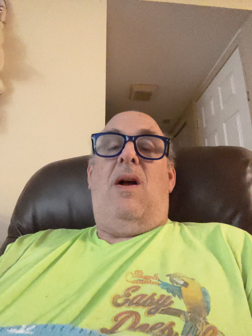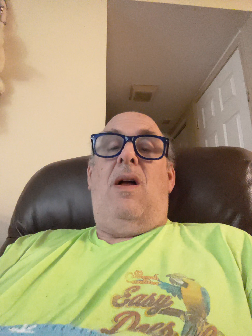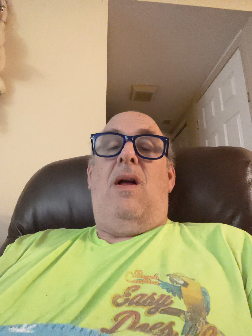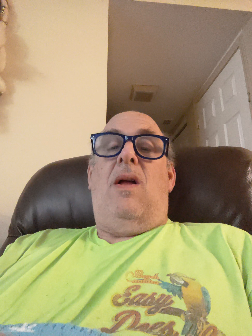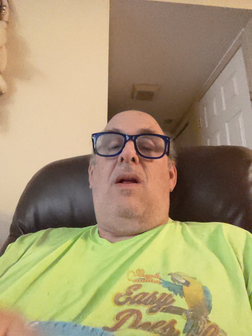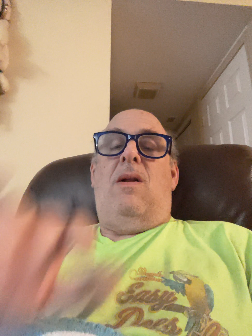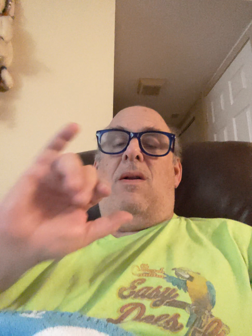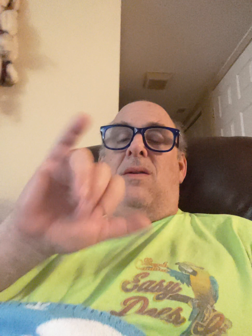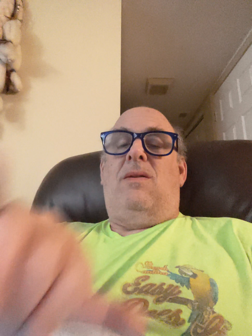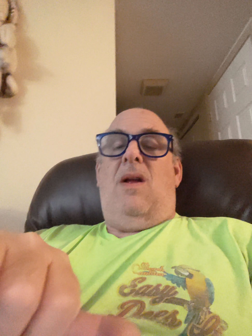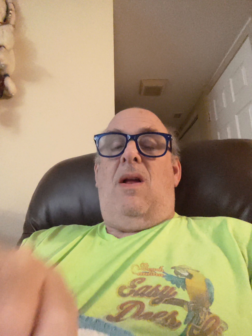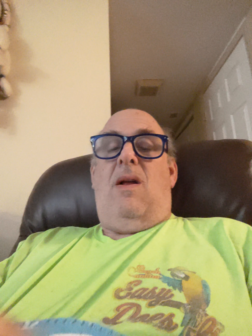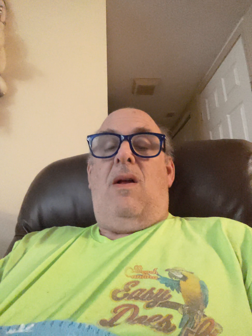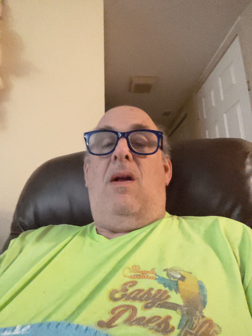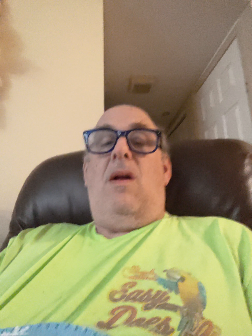stay